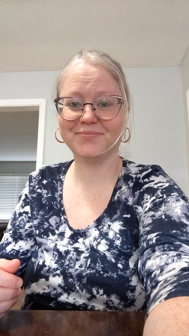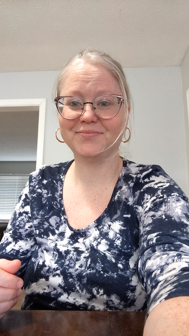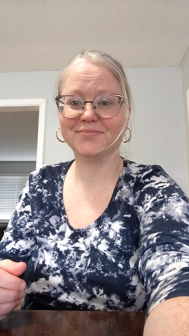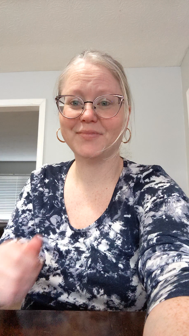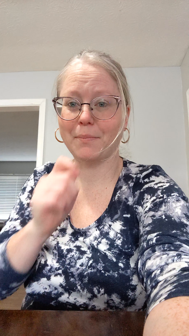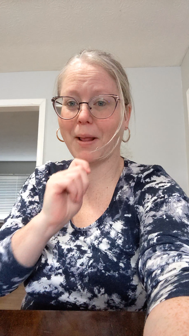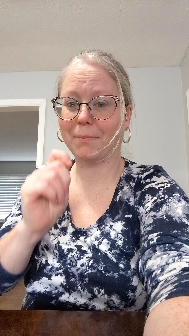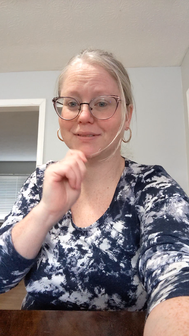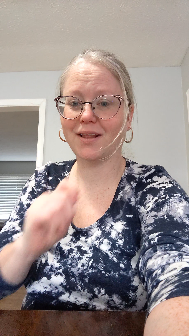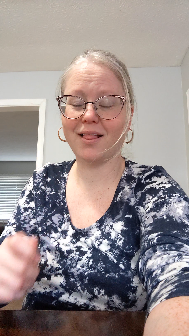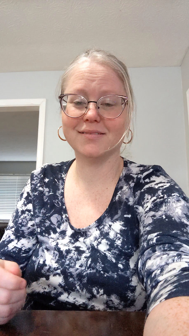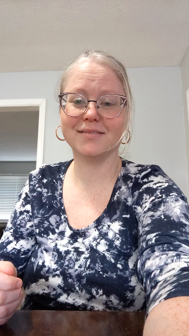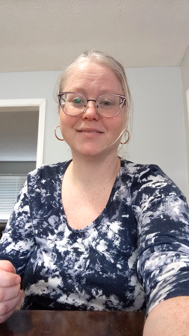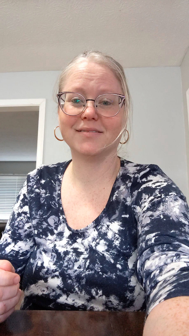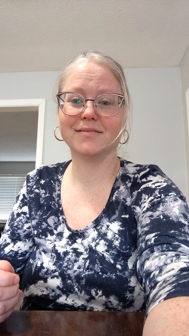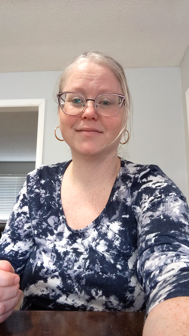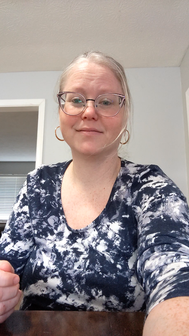popsicle